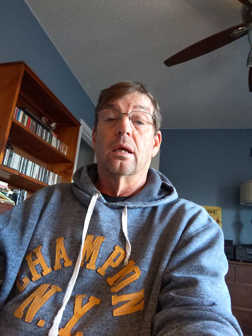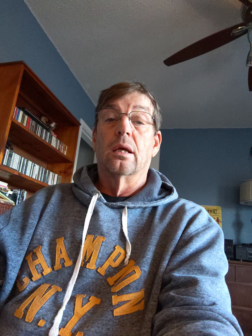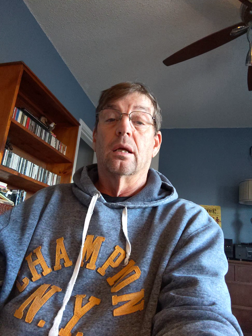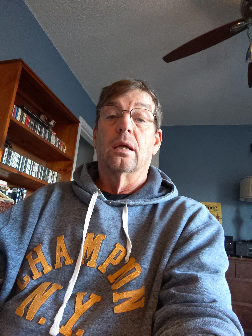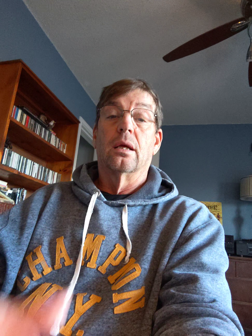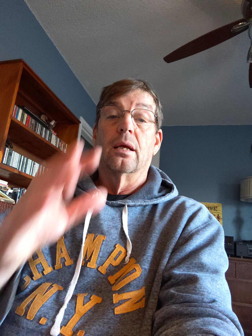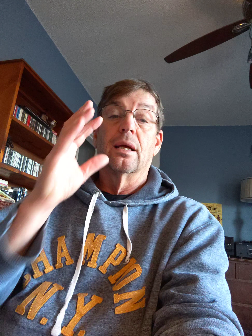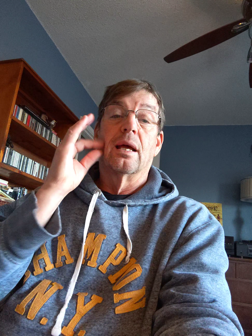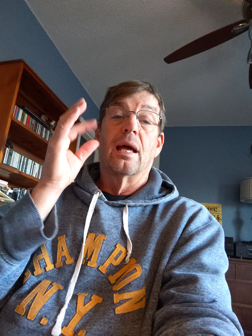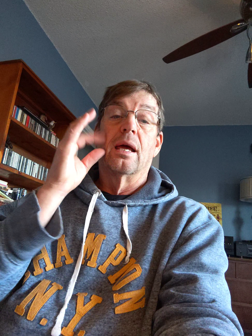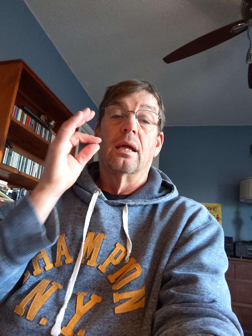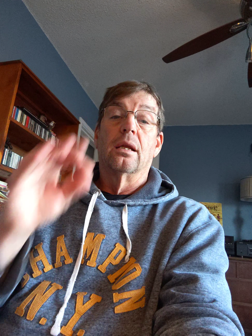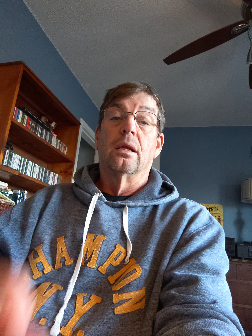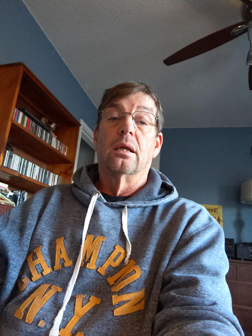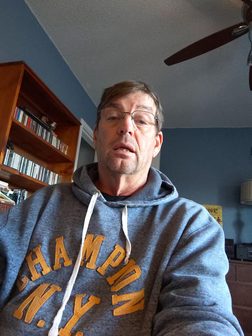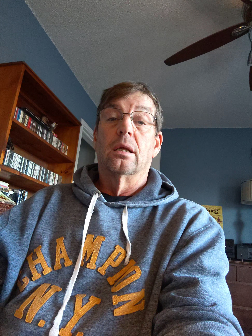cat